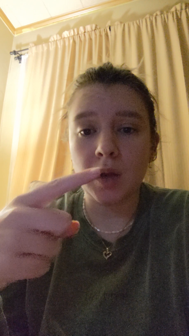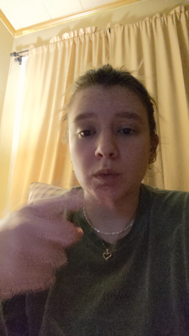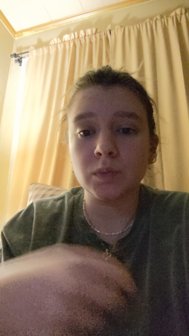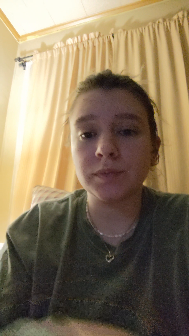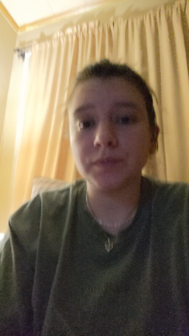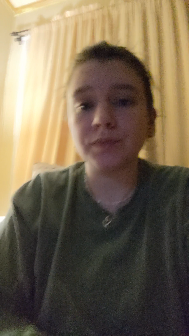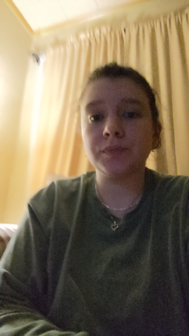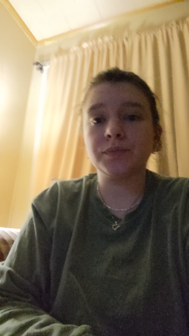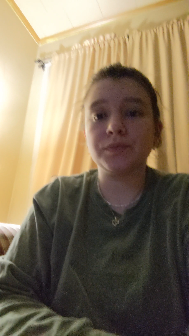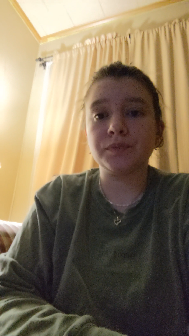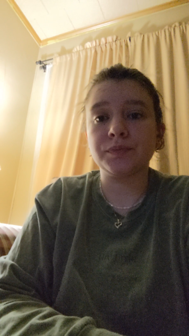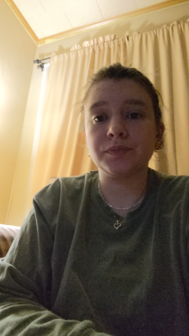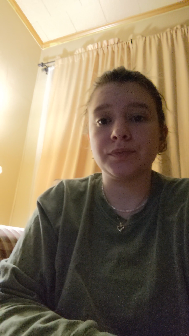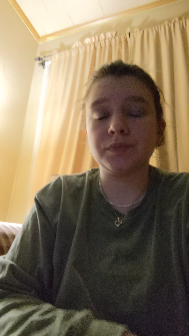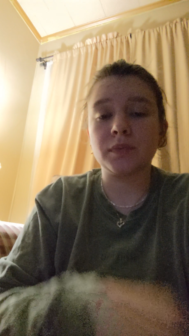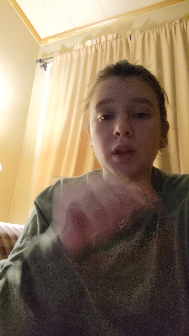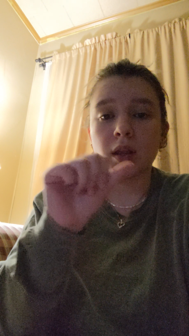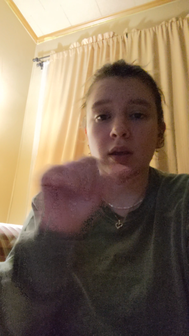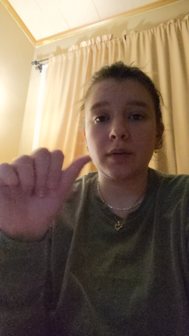a